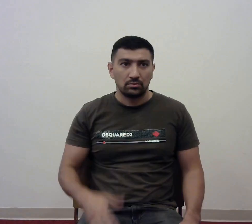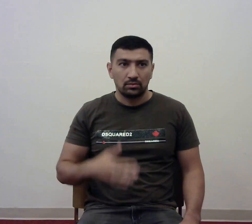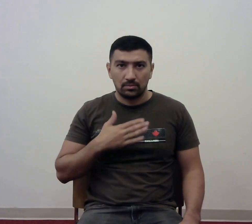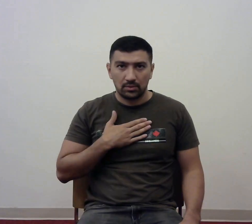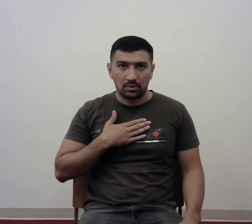mən